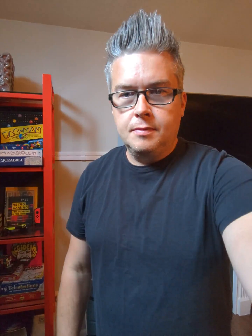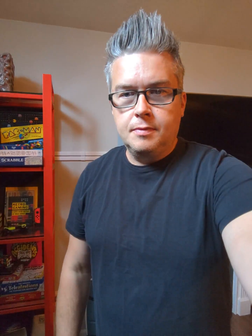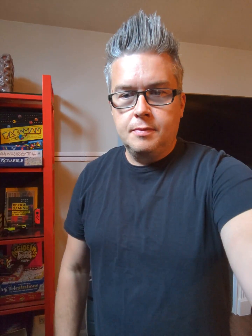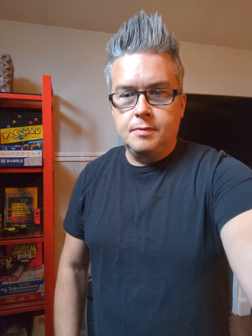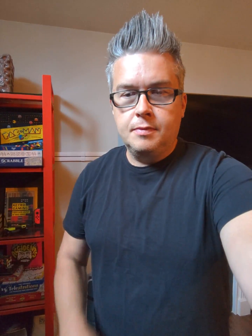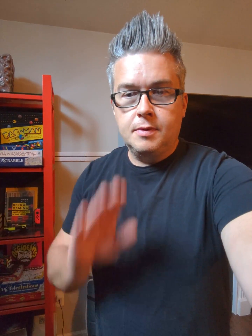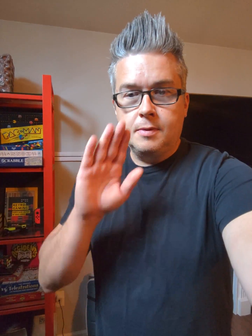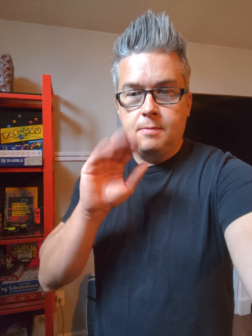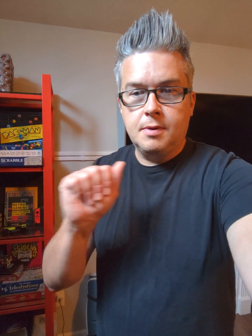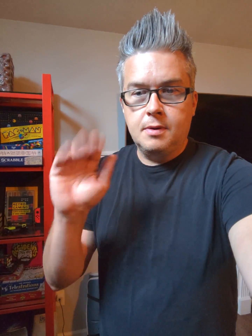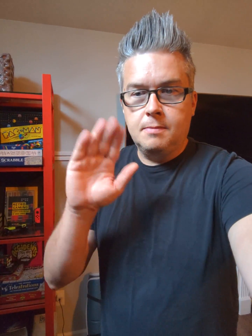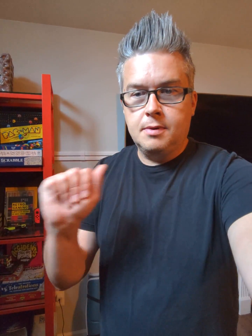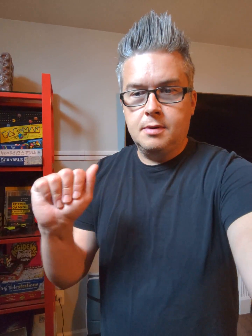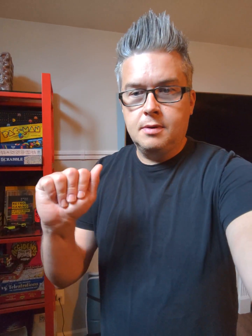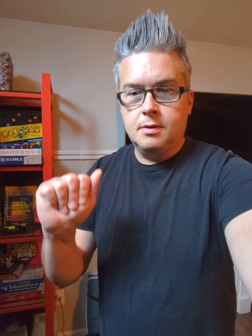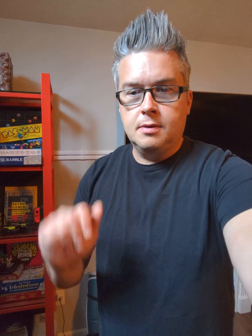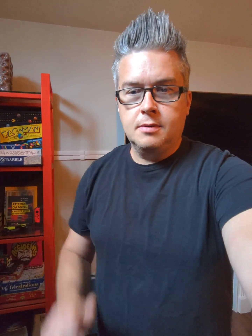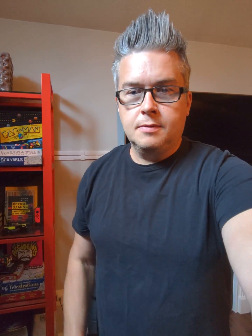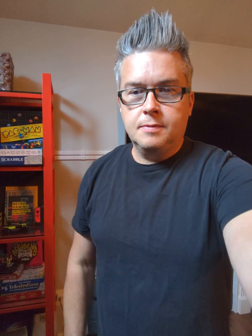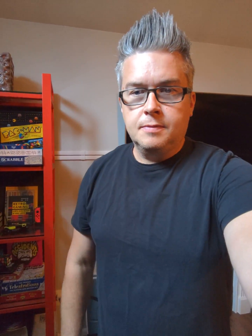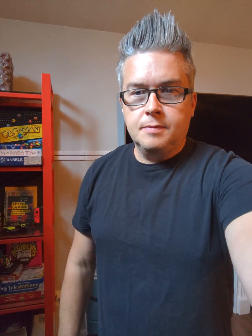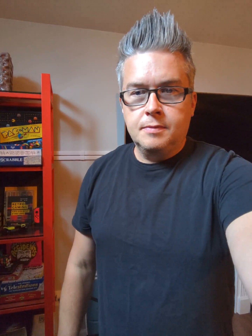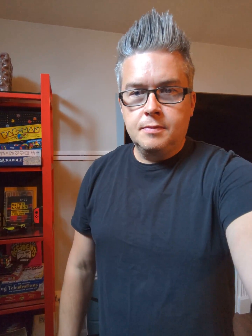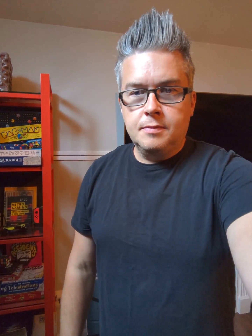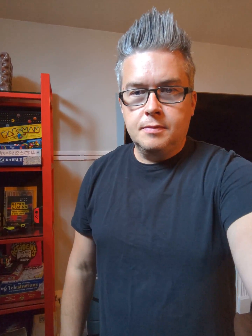baa baa